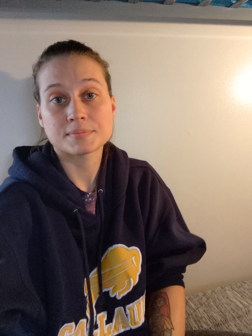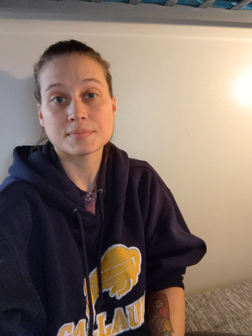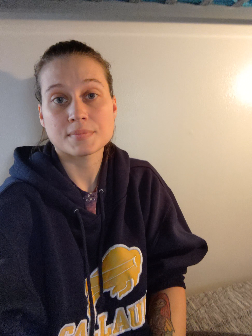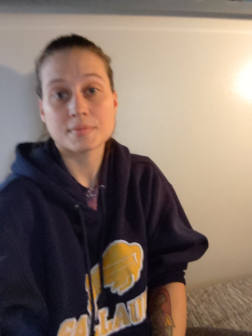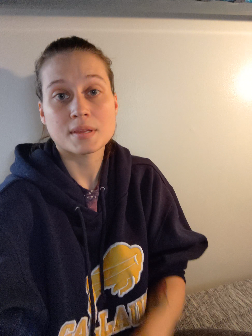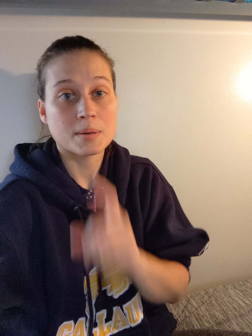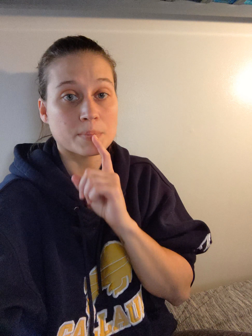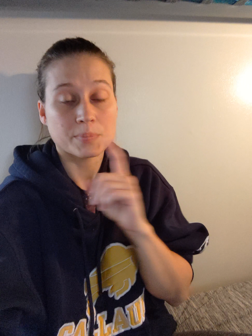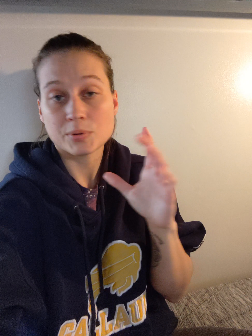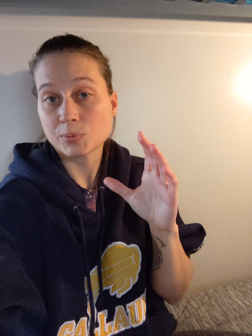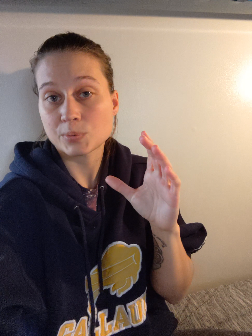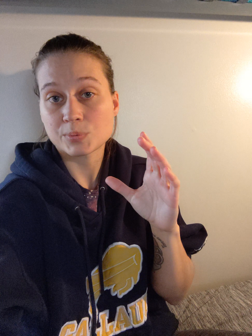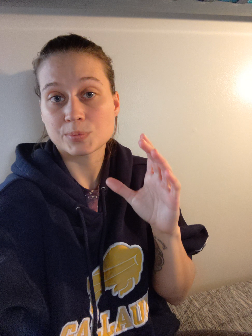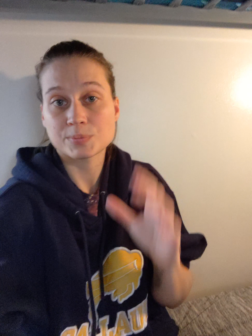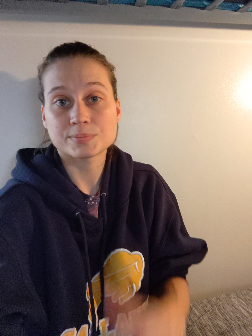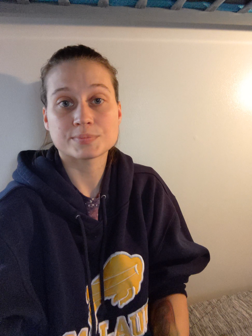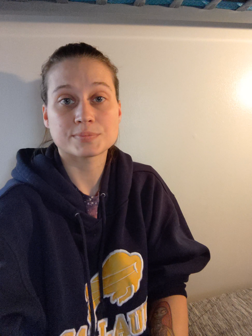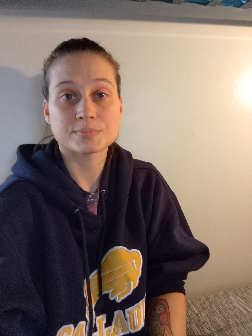balloon